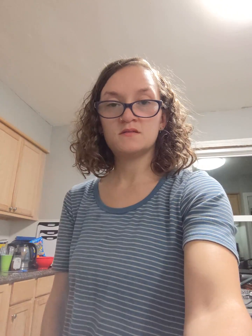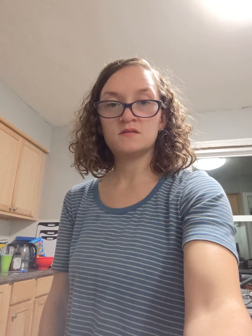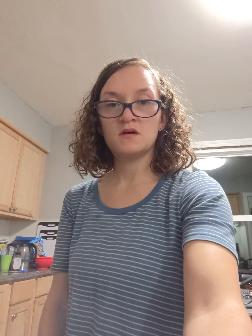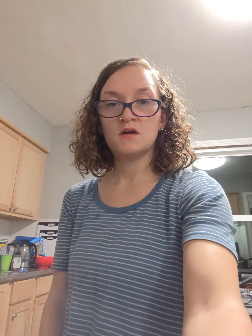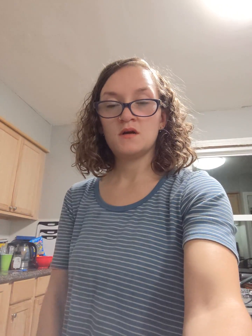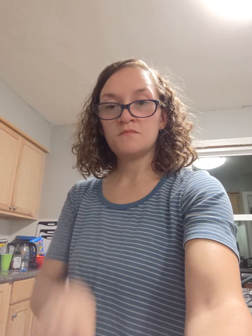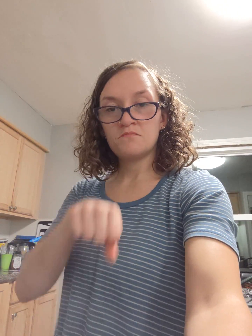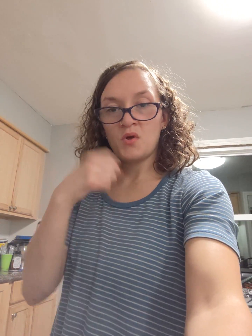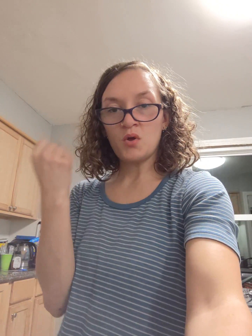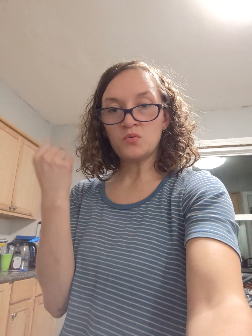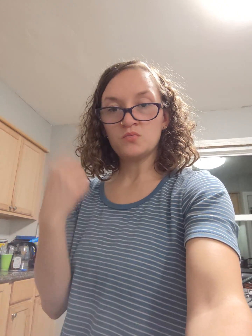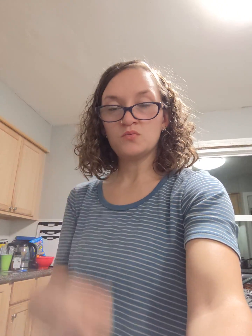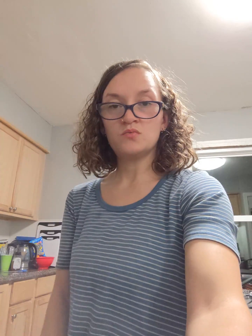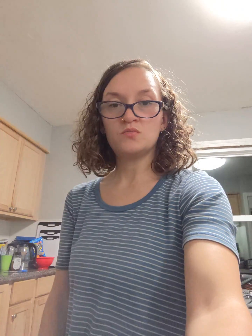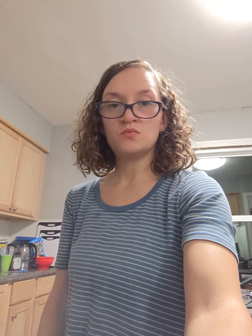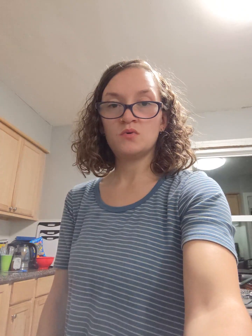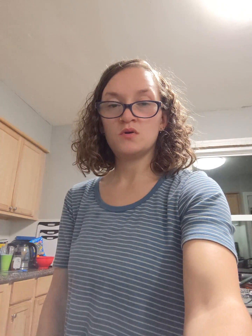broken